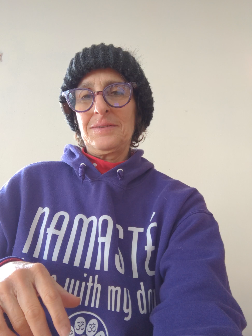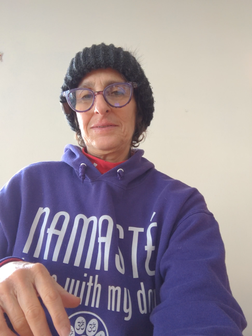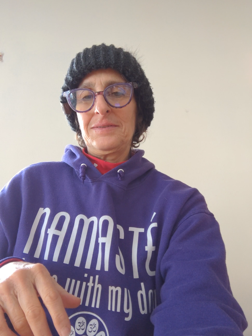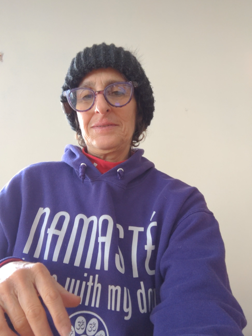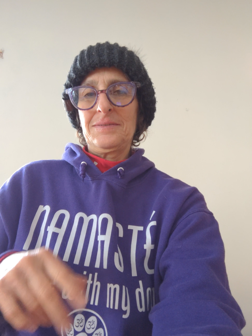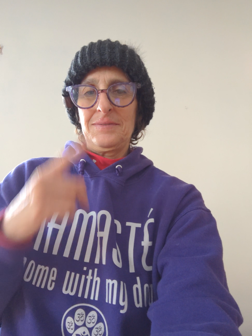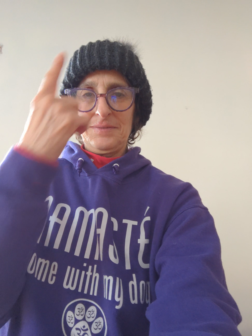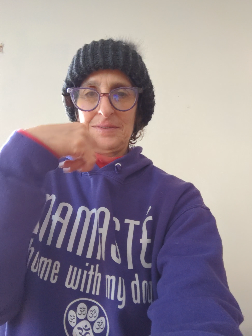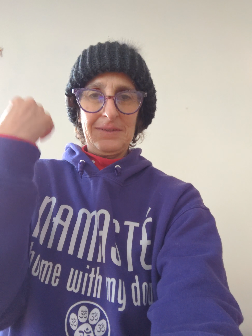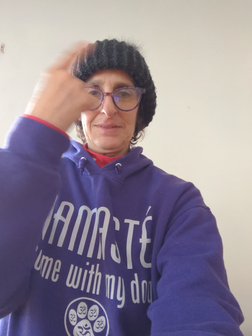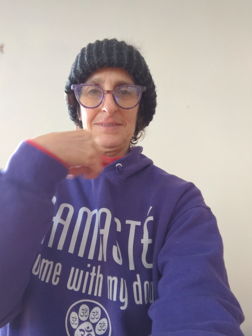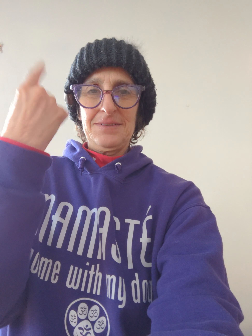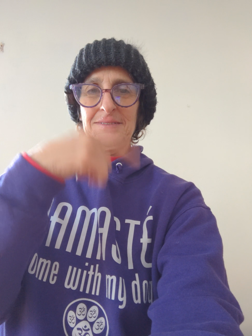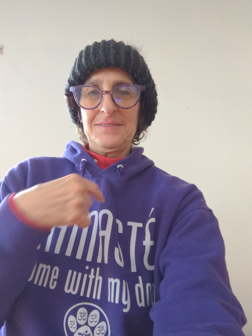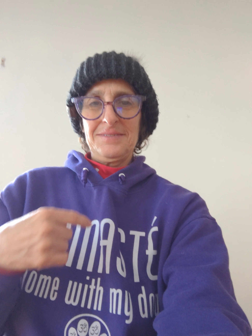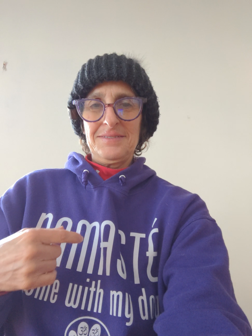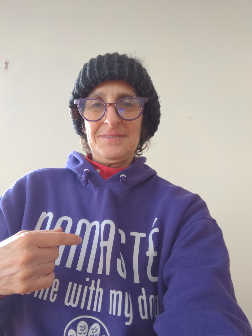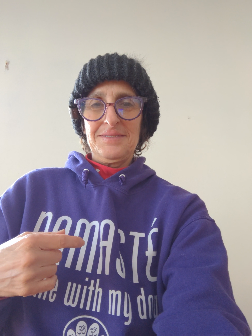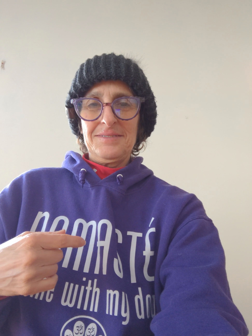face